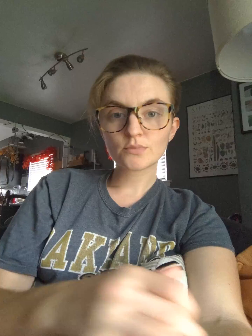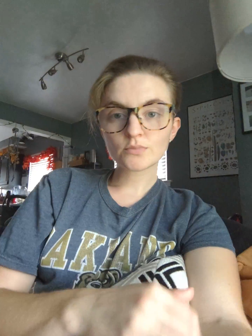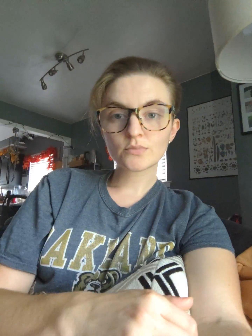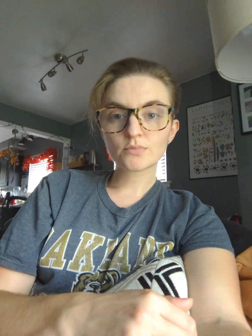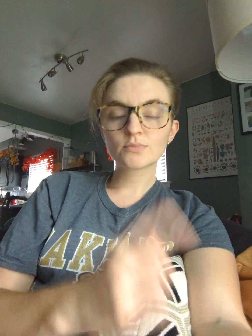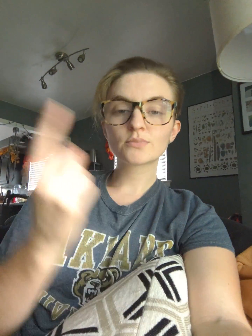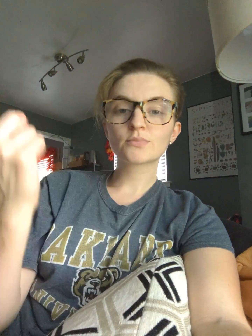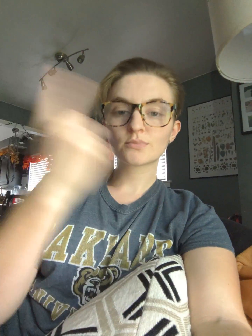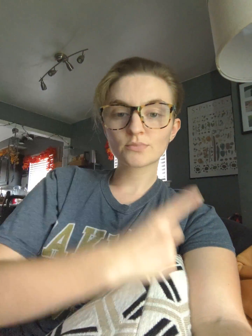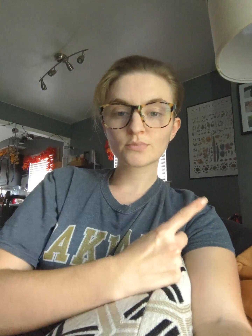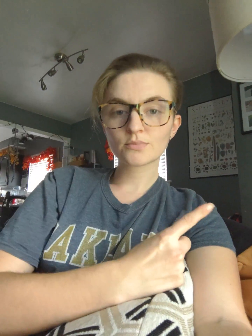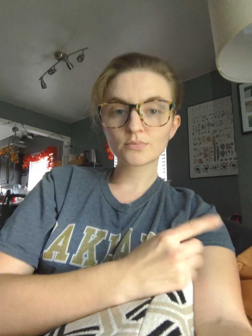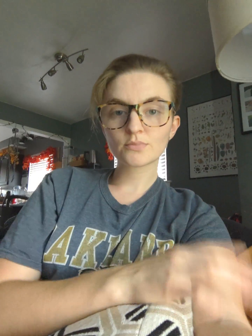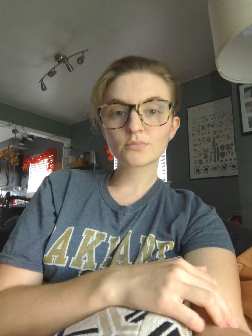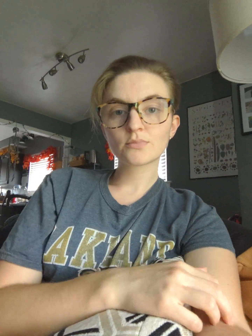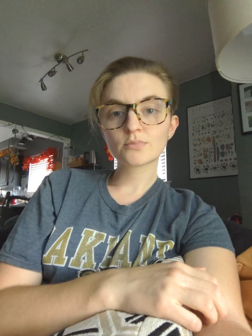day